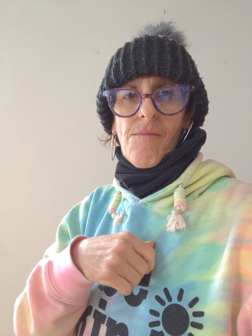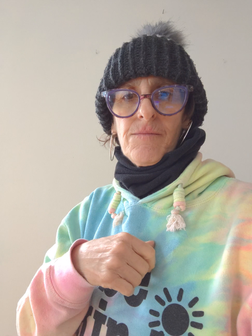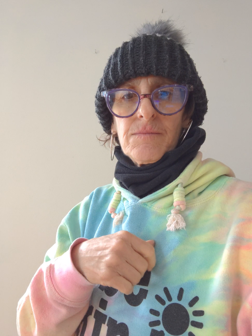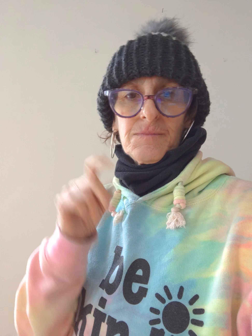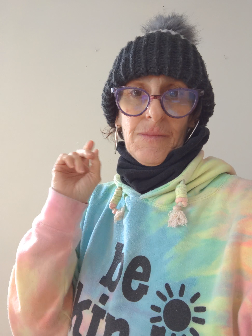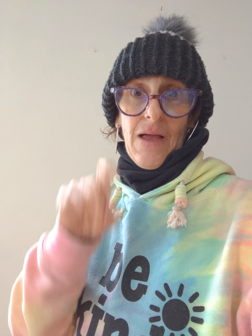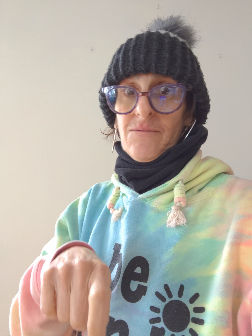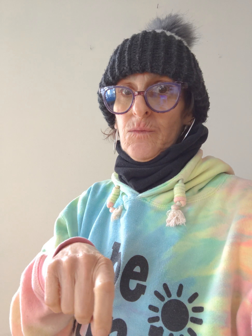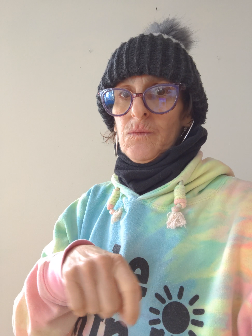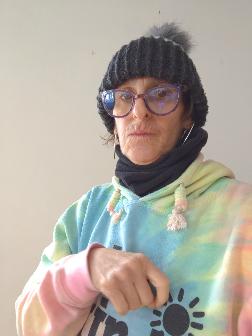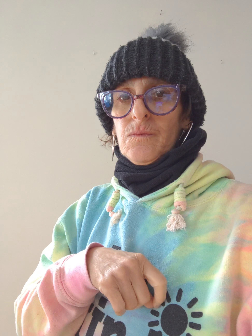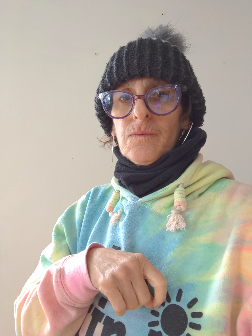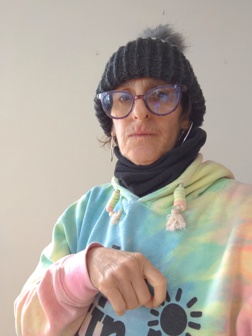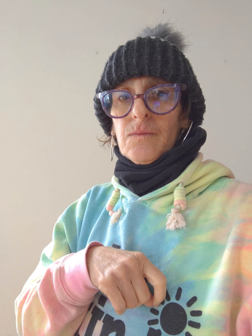have to